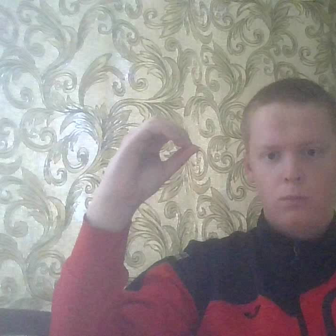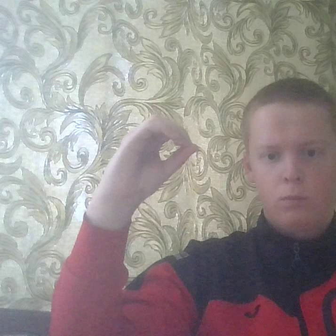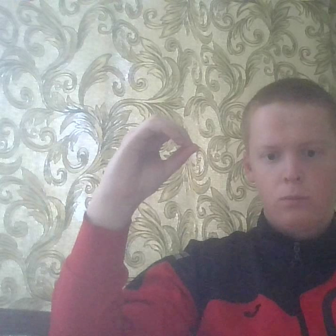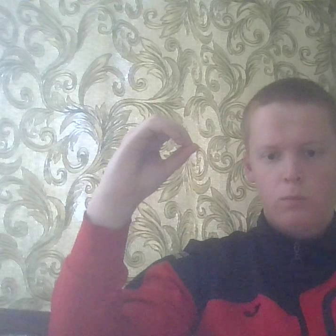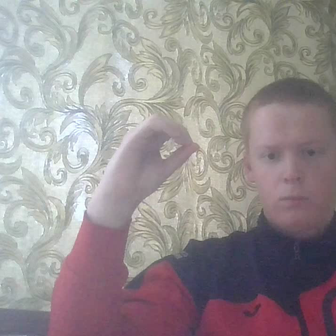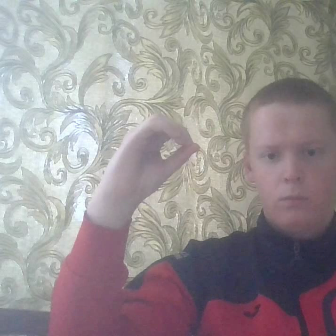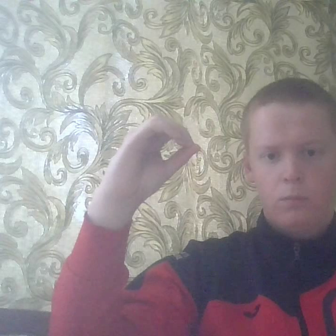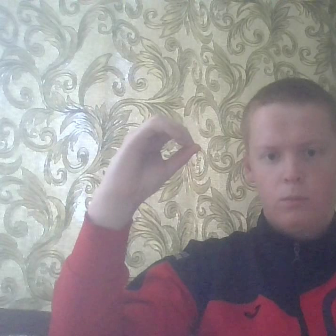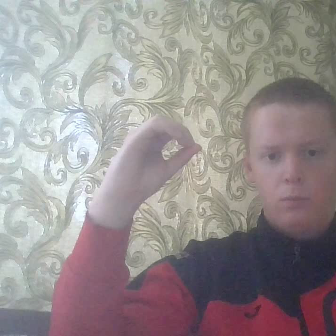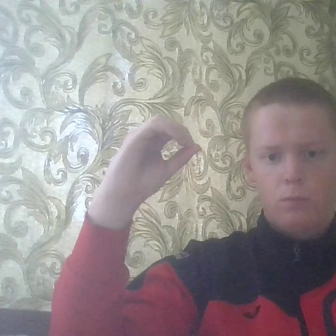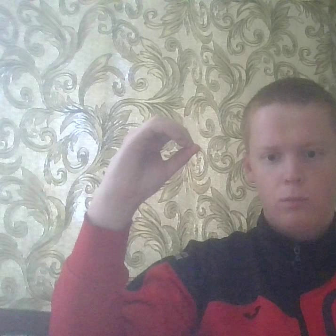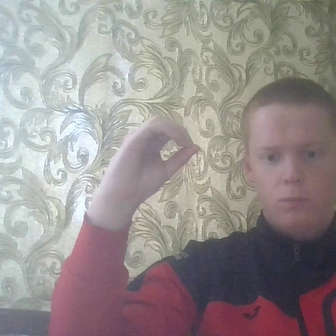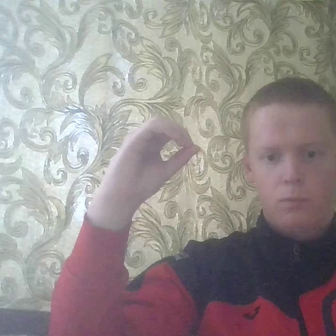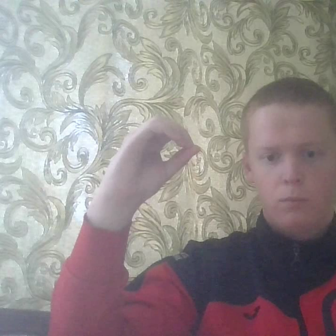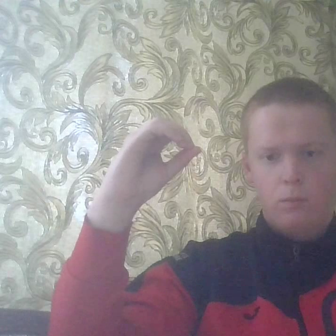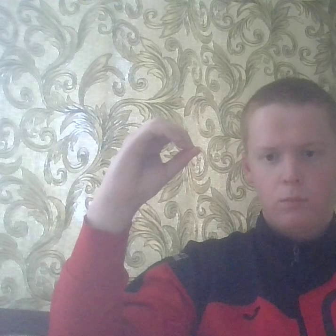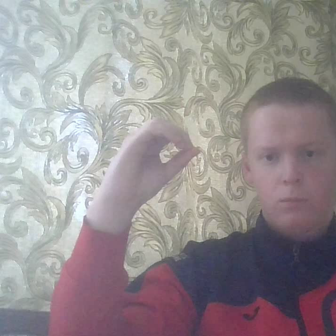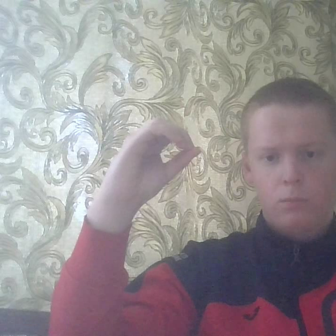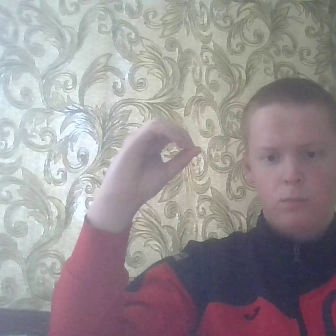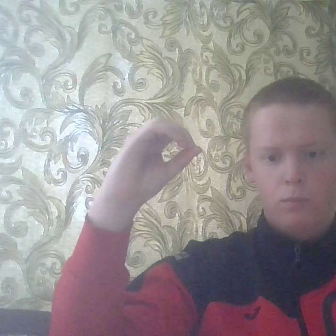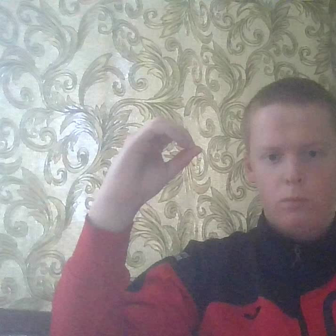Е